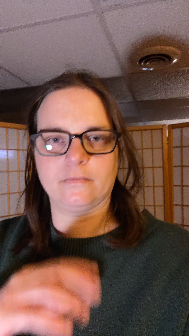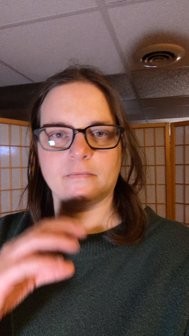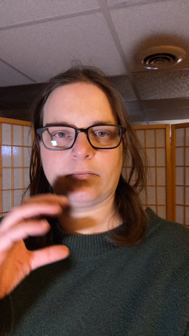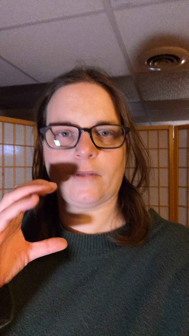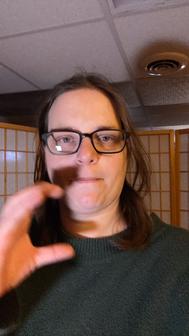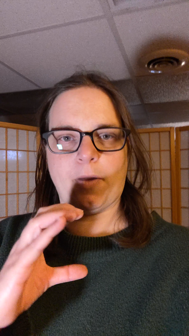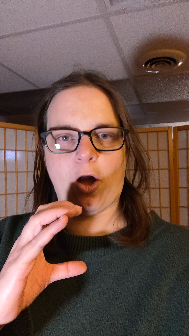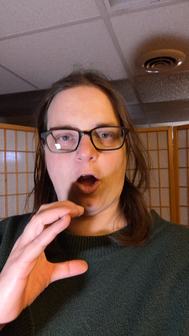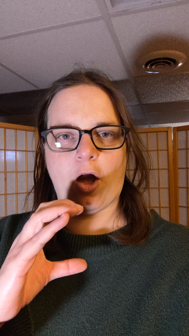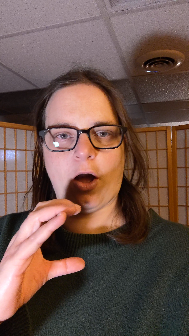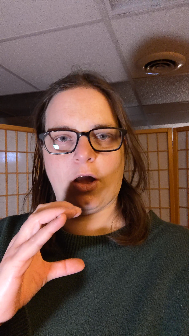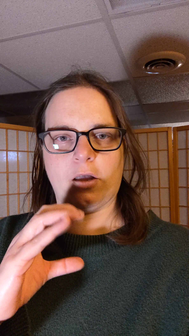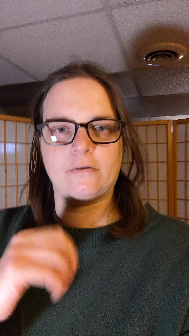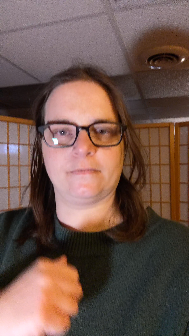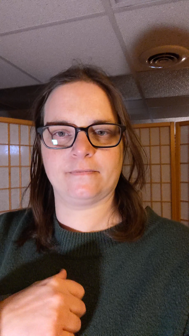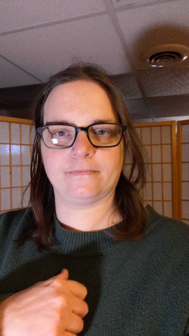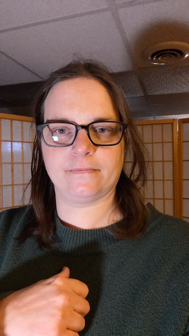ball